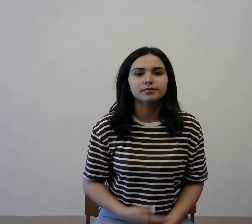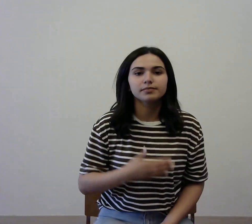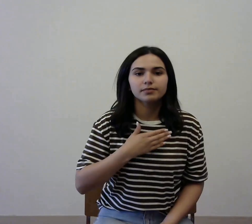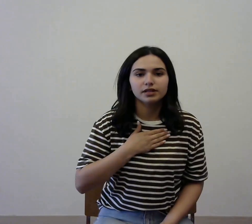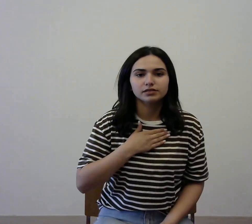mən